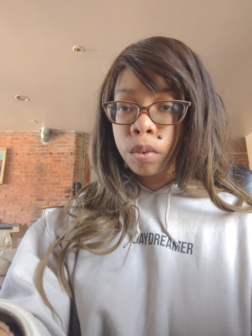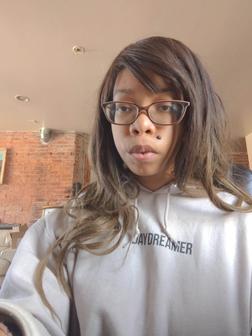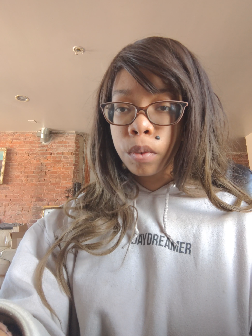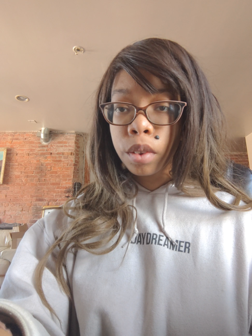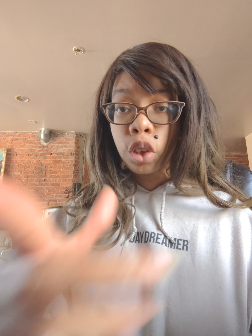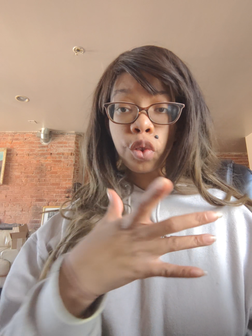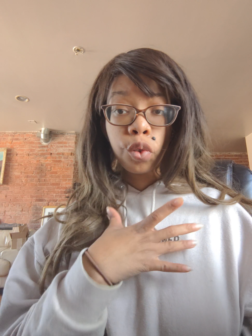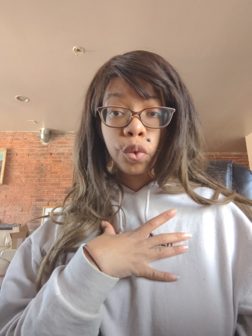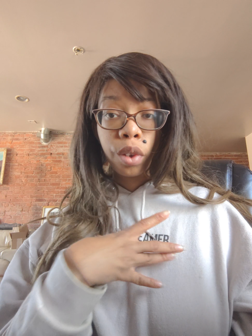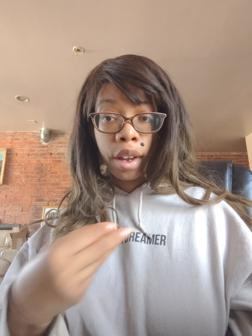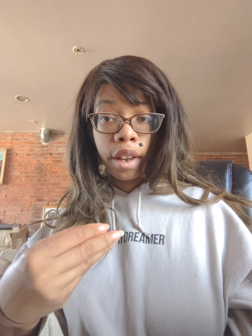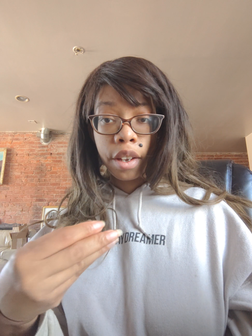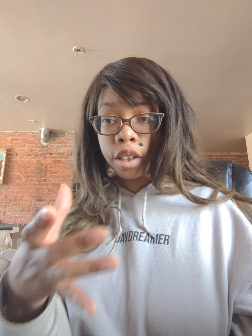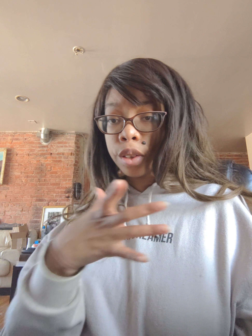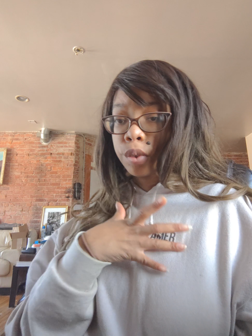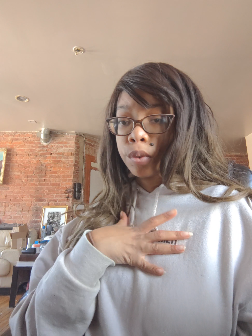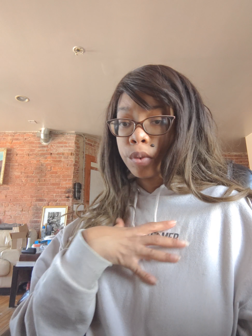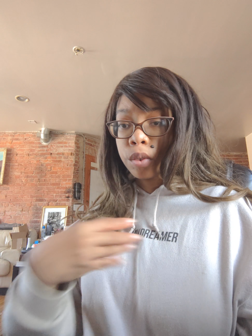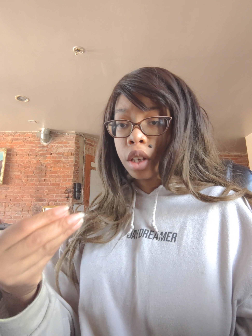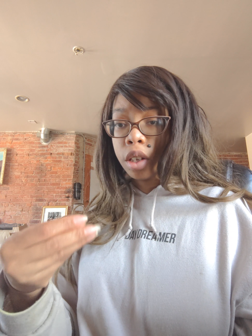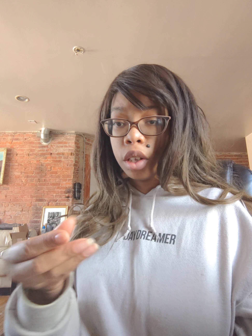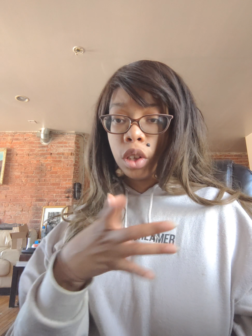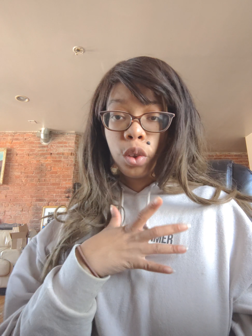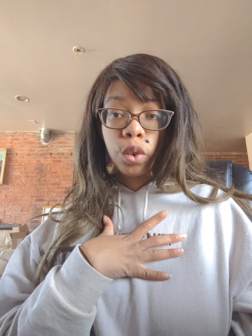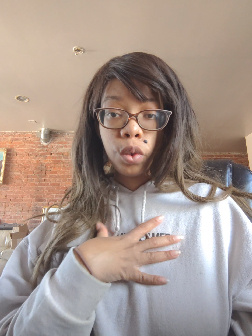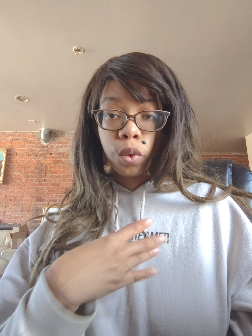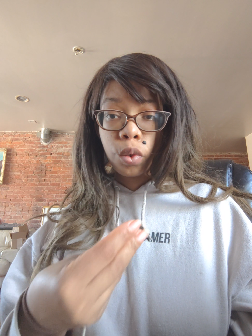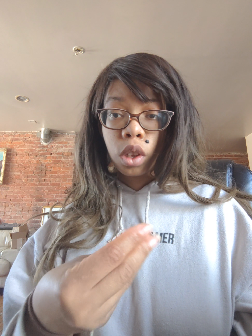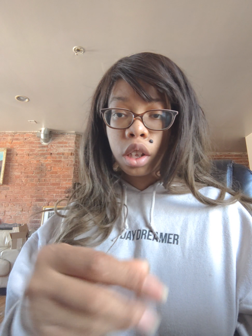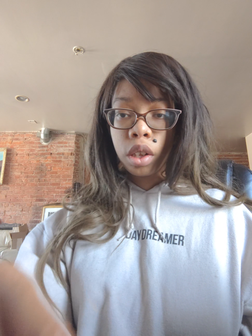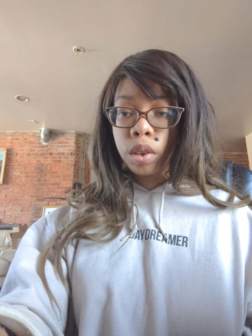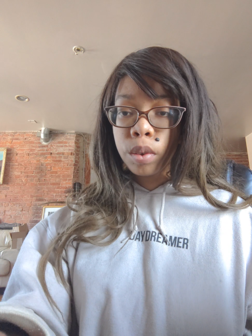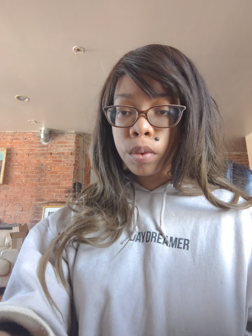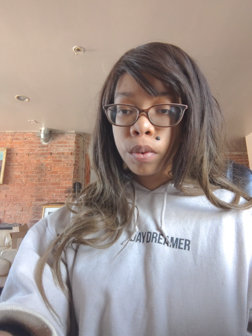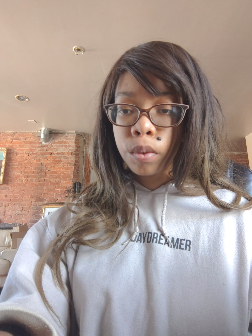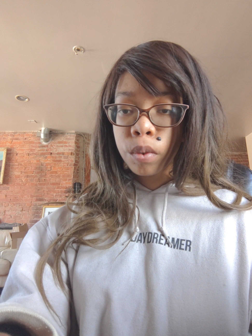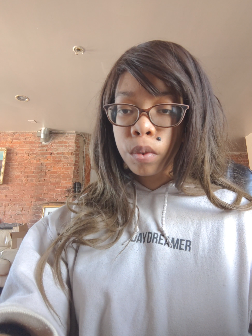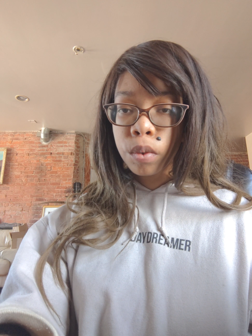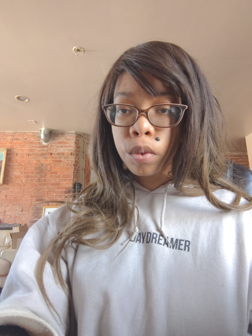white